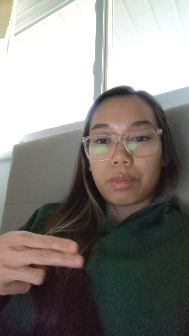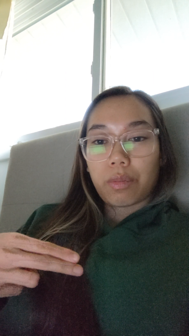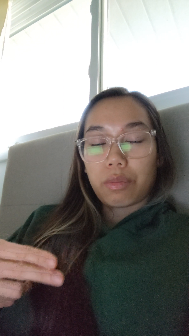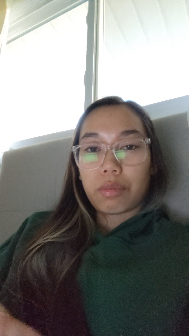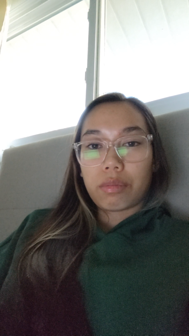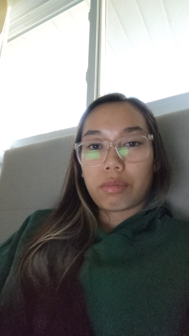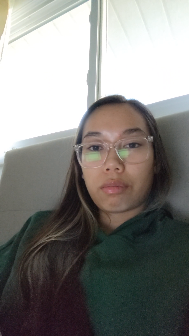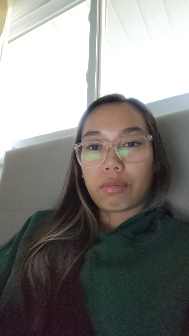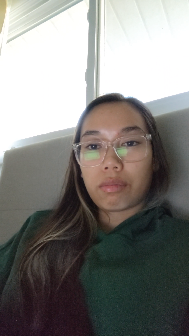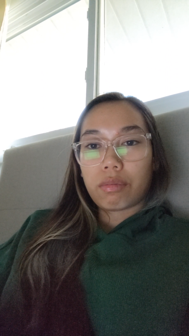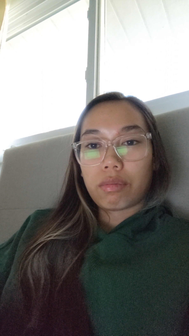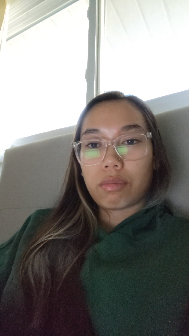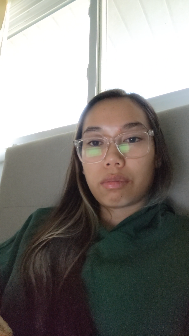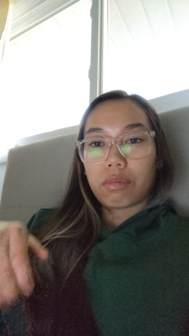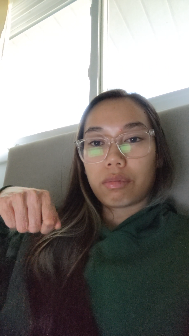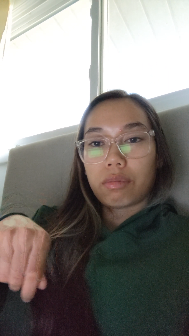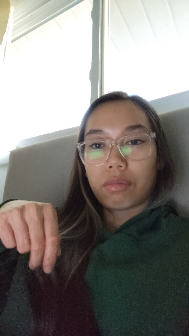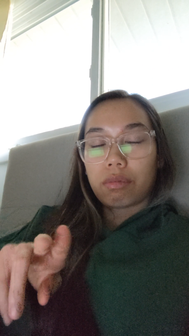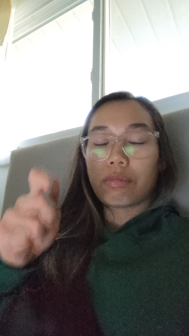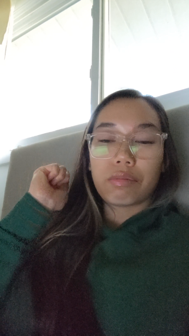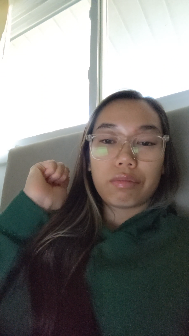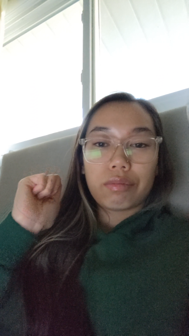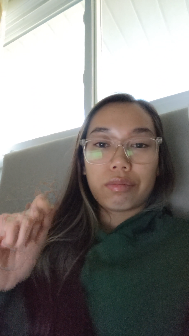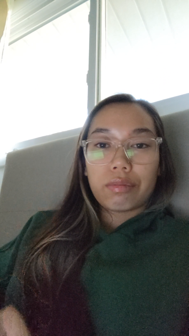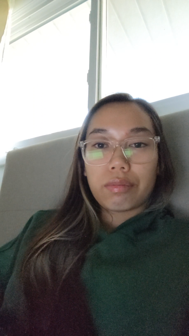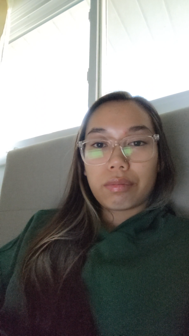shovel